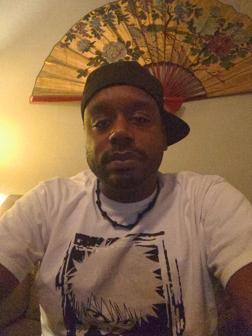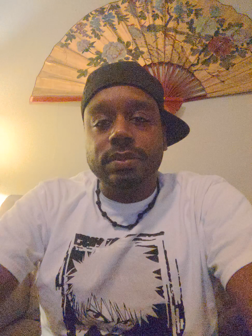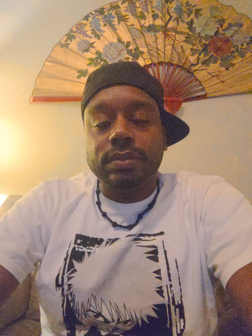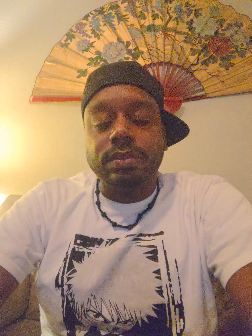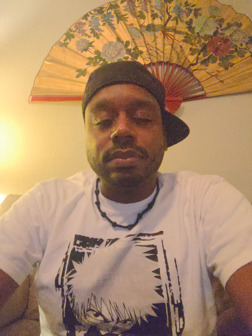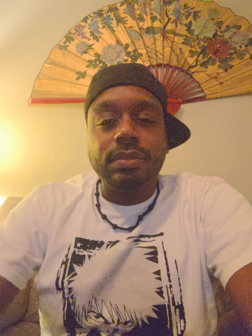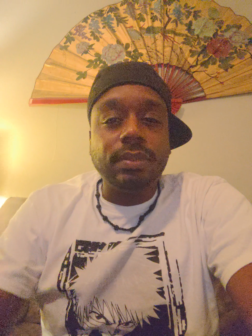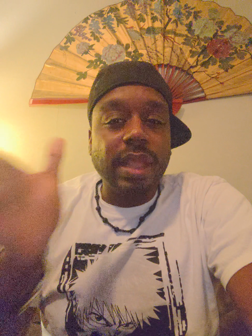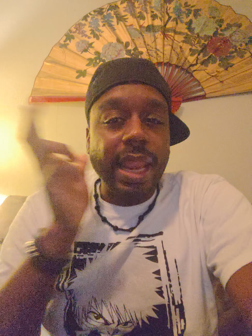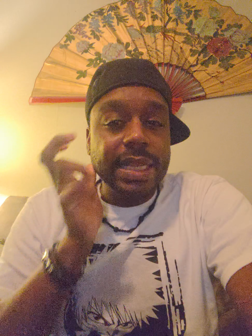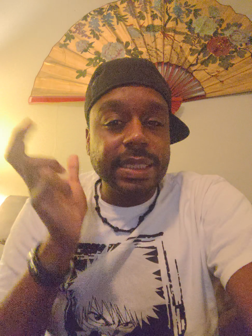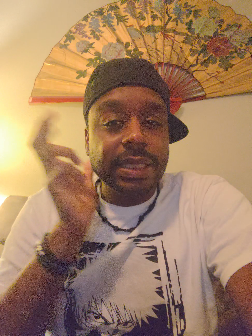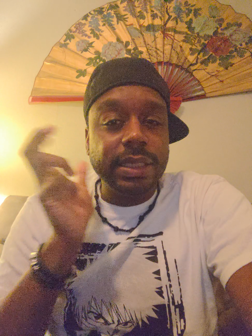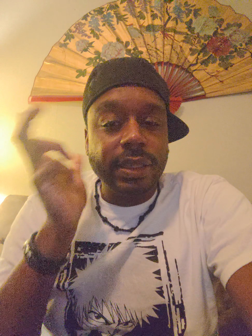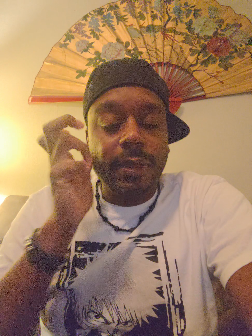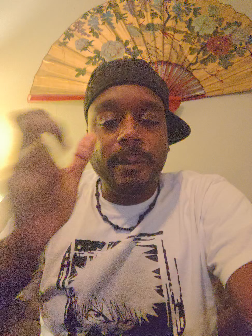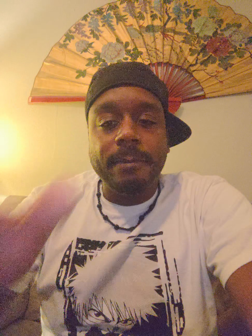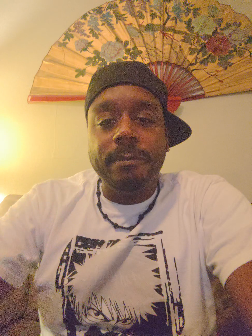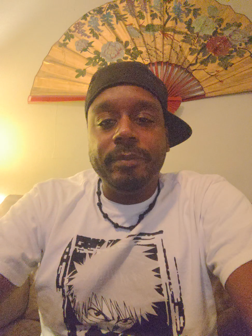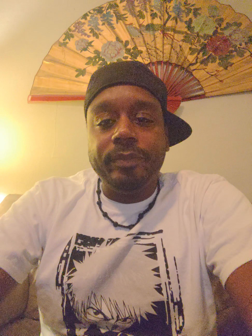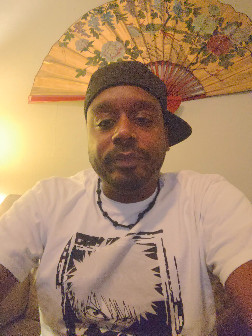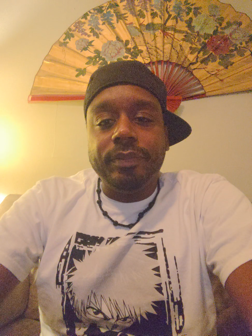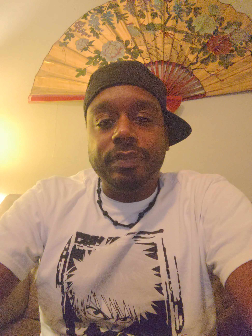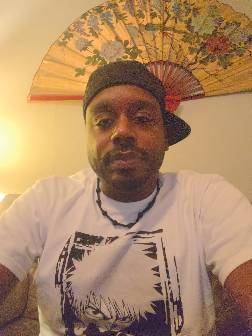listen